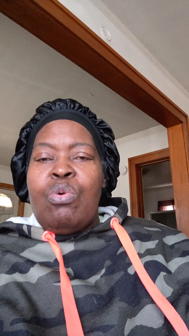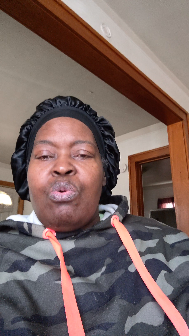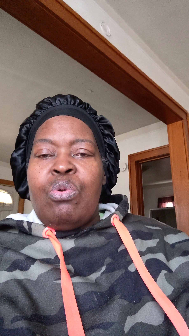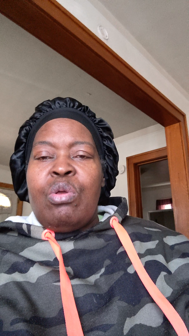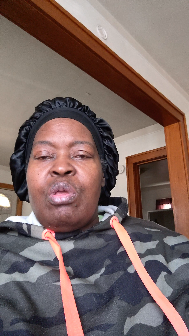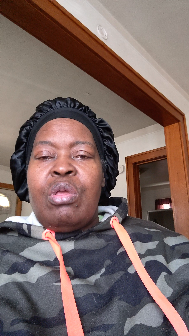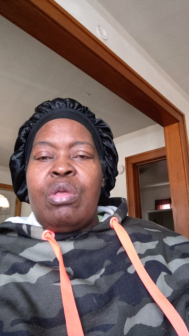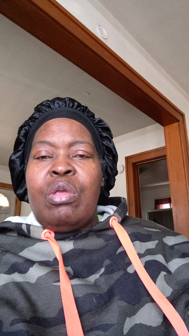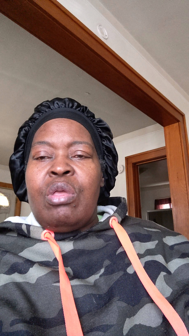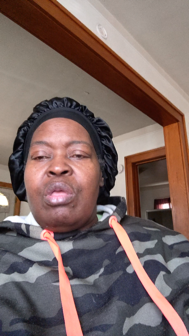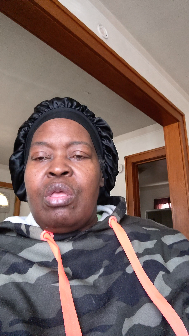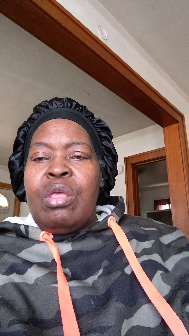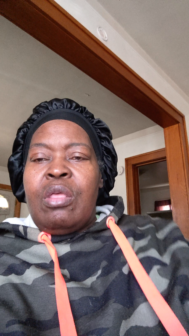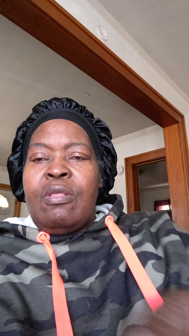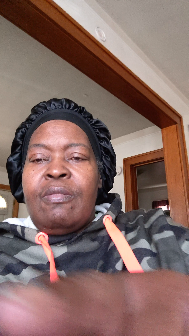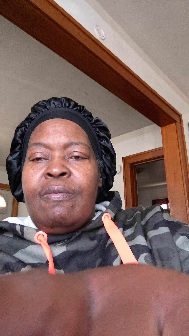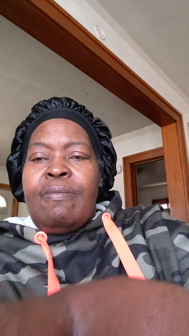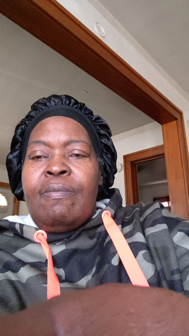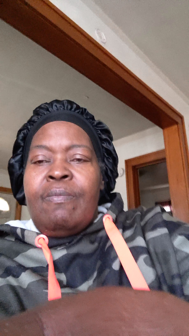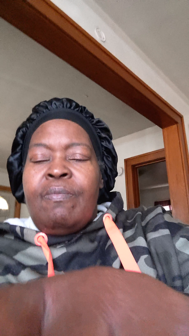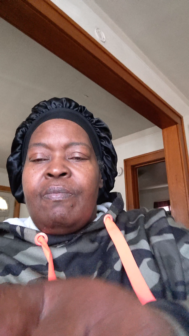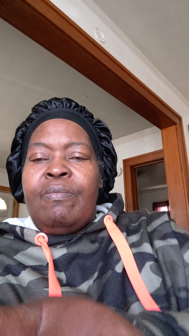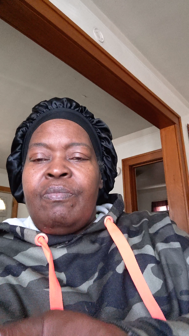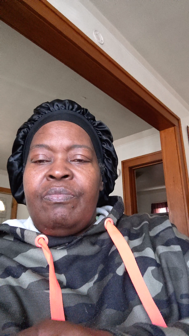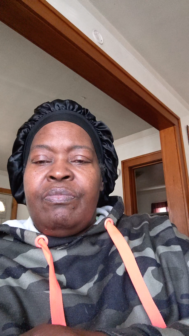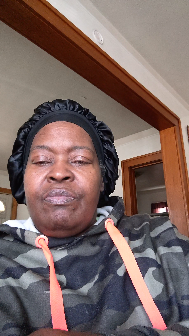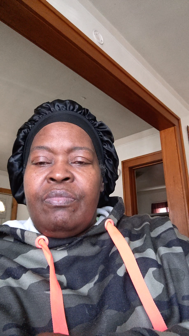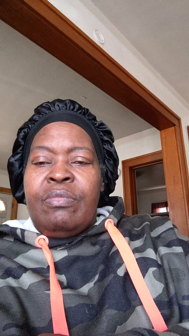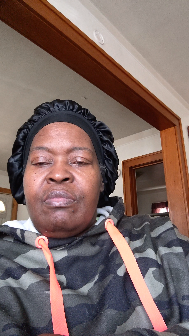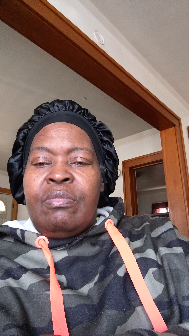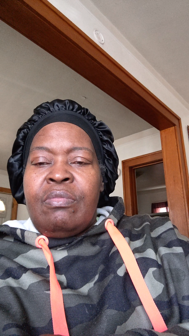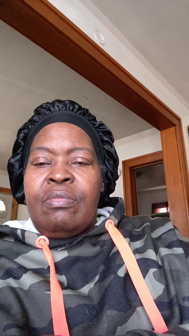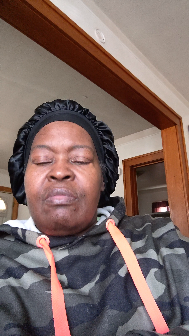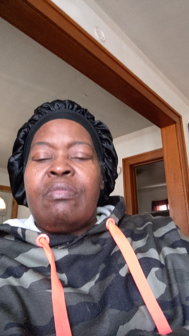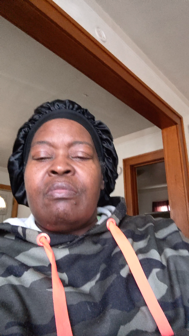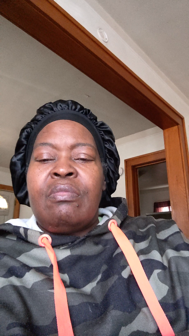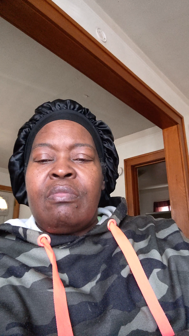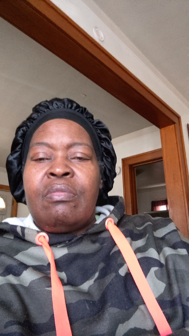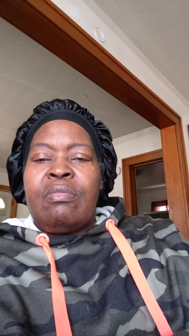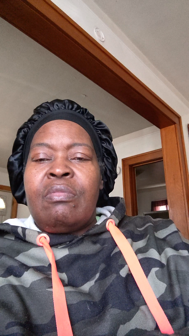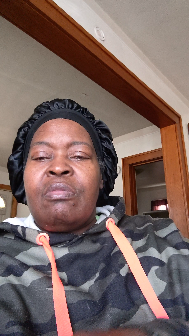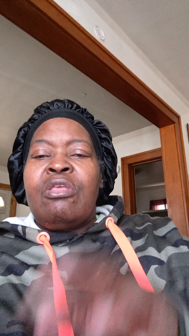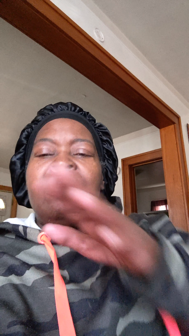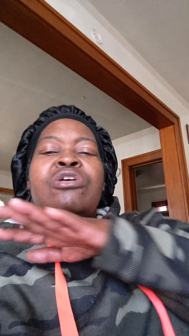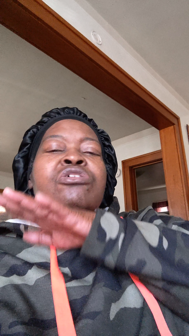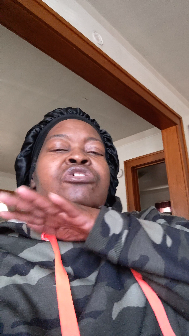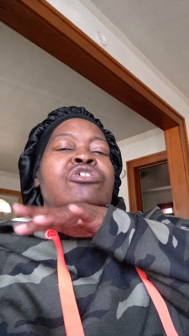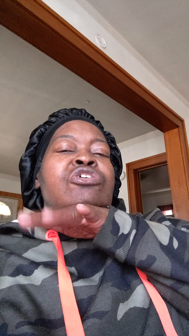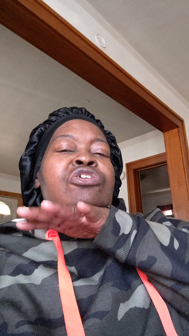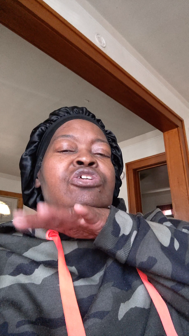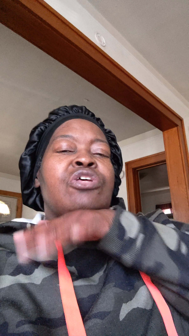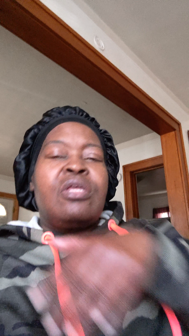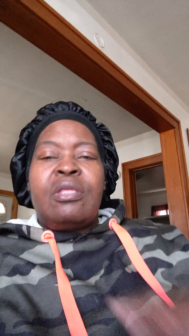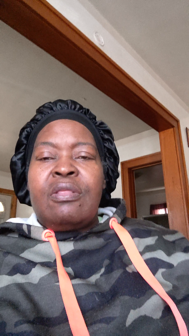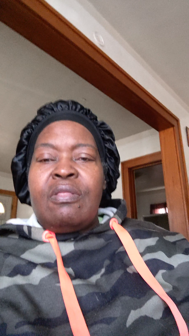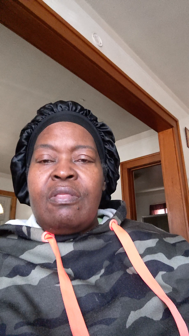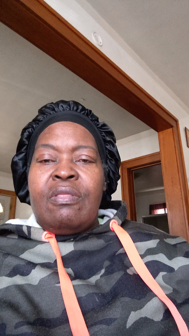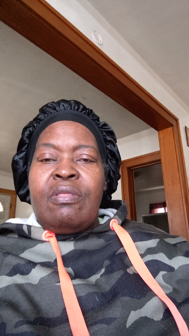naughty